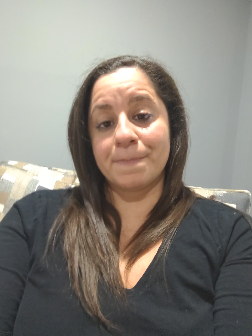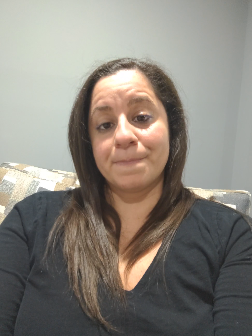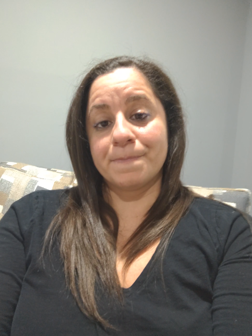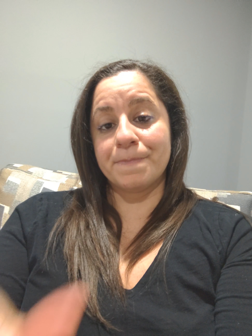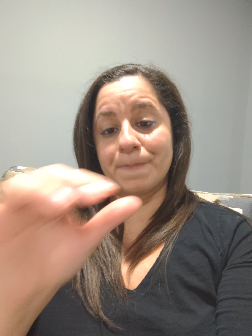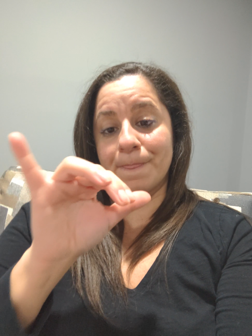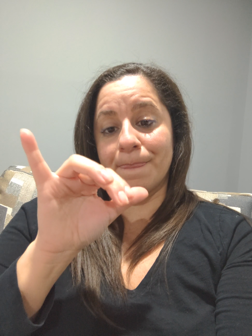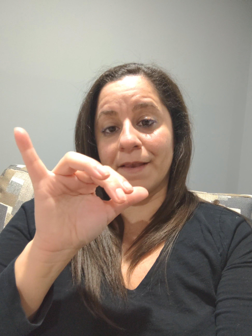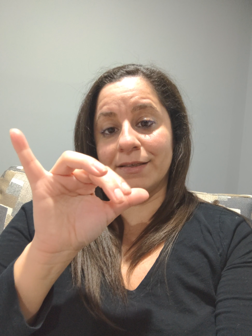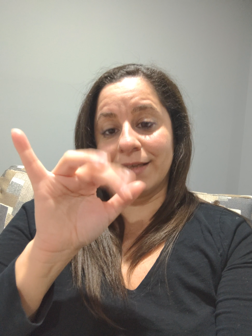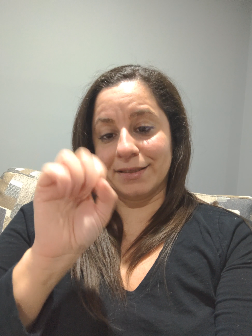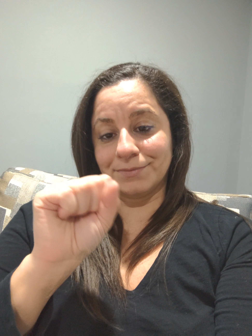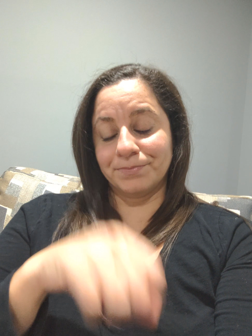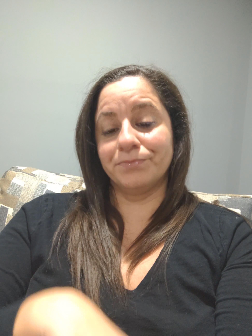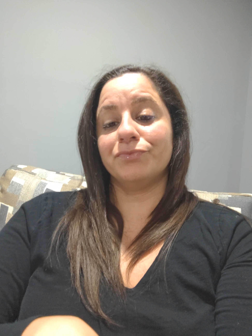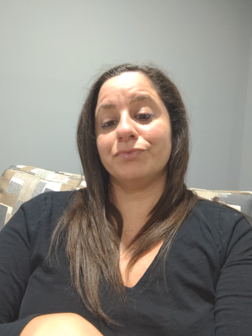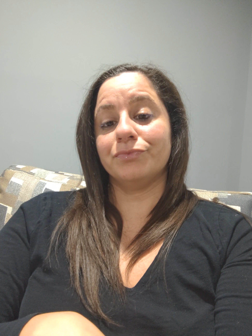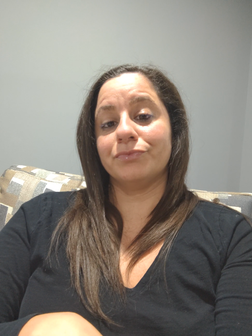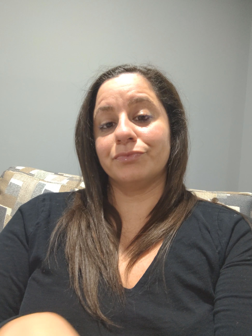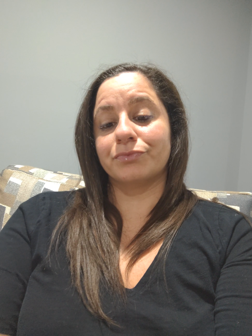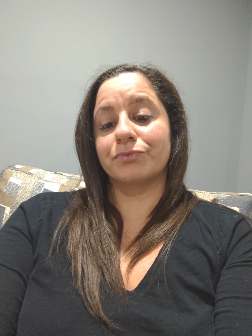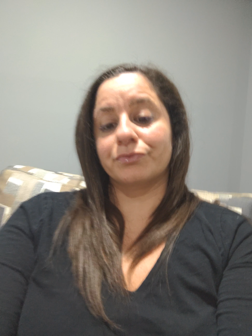yes